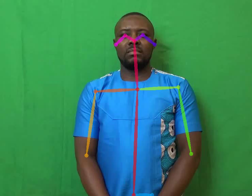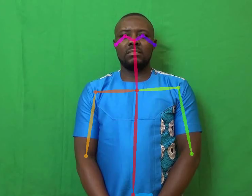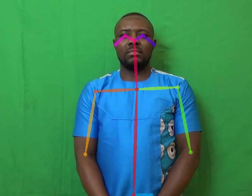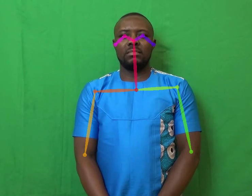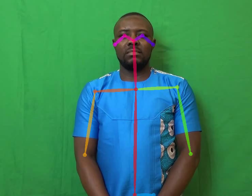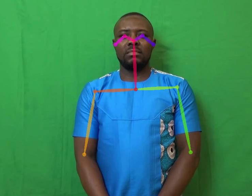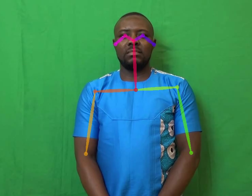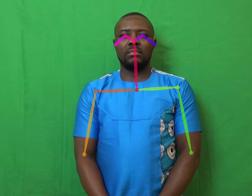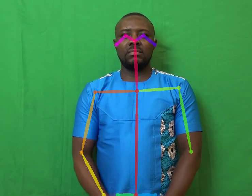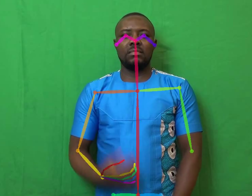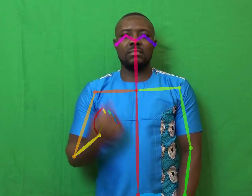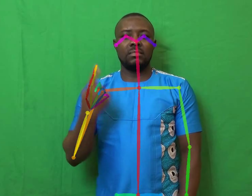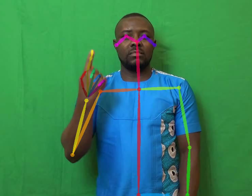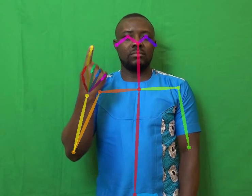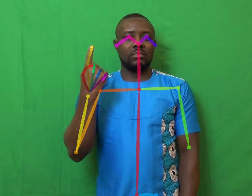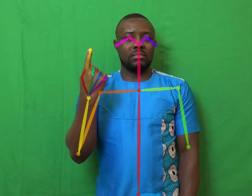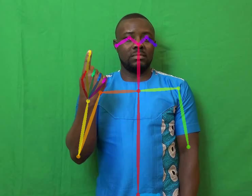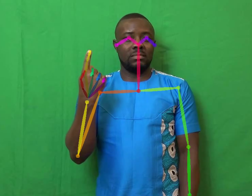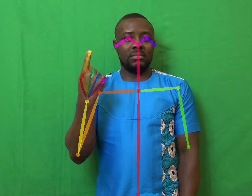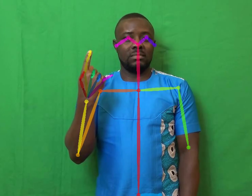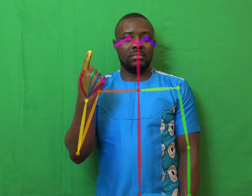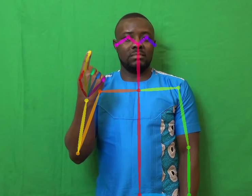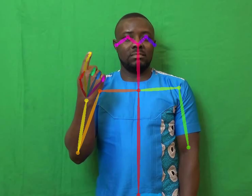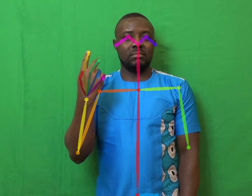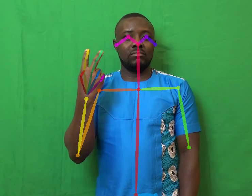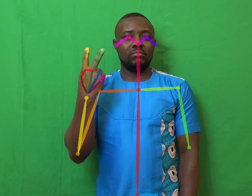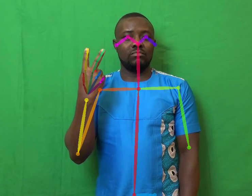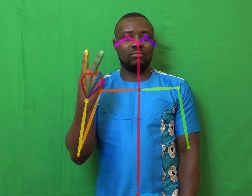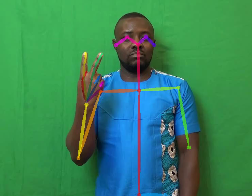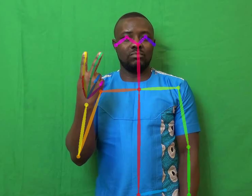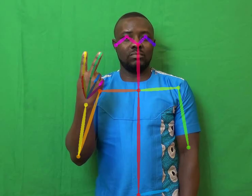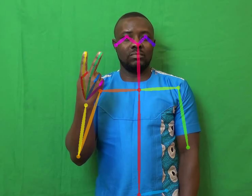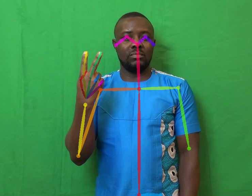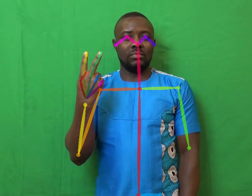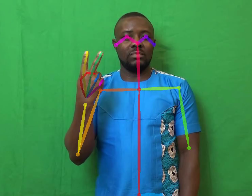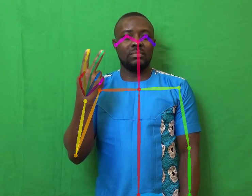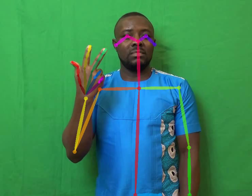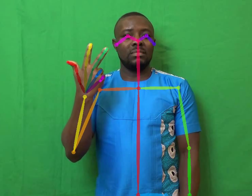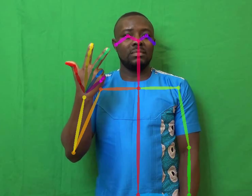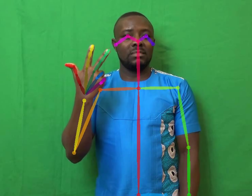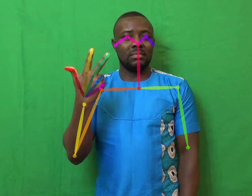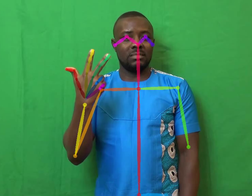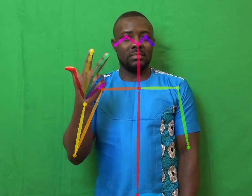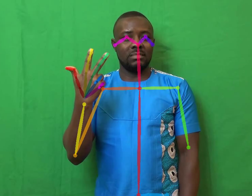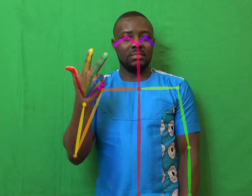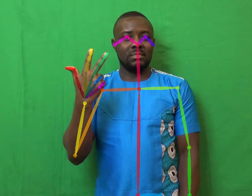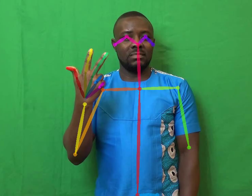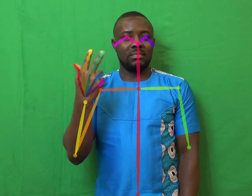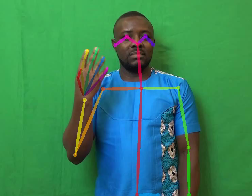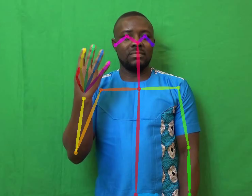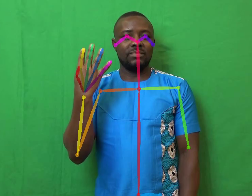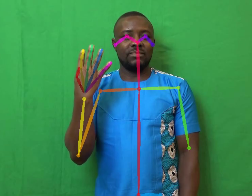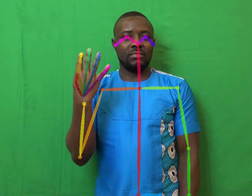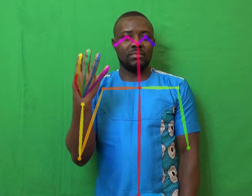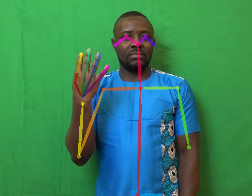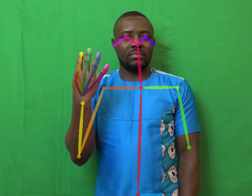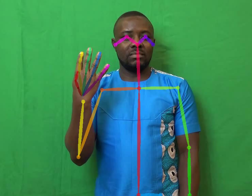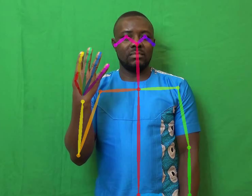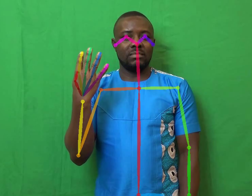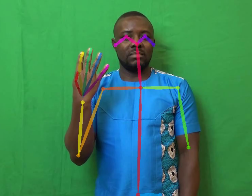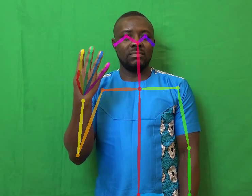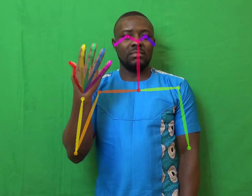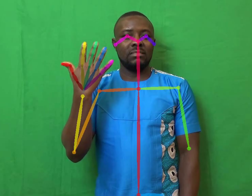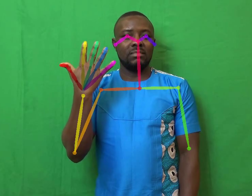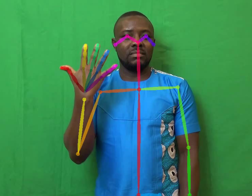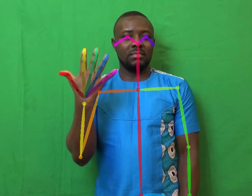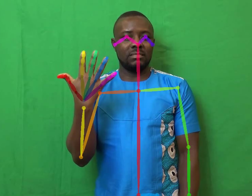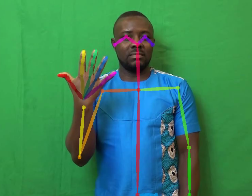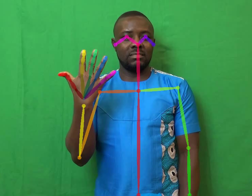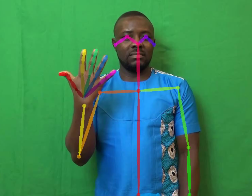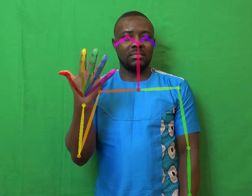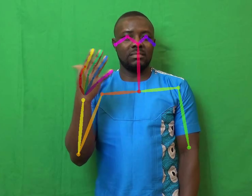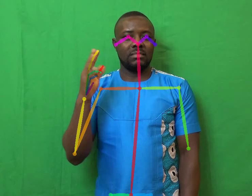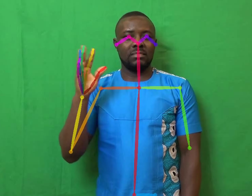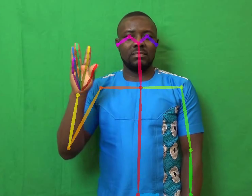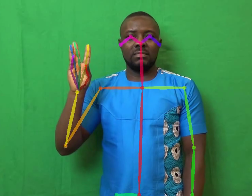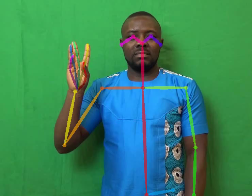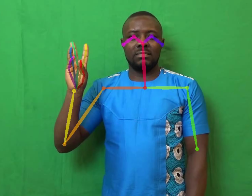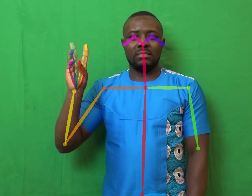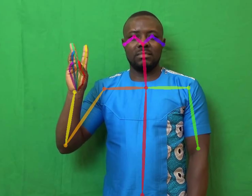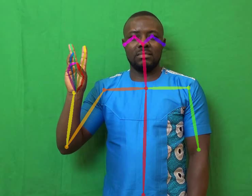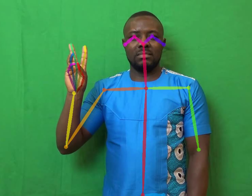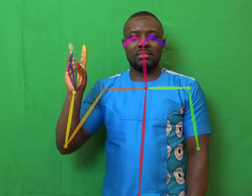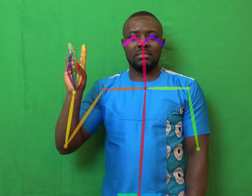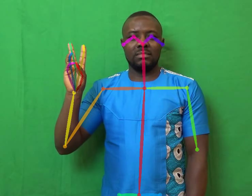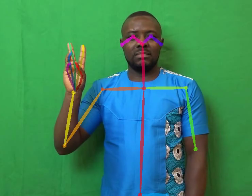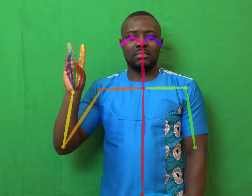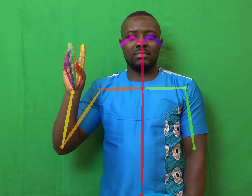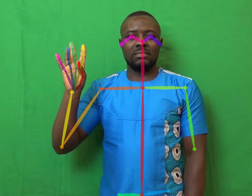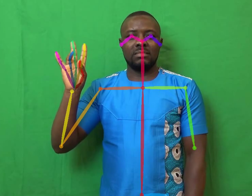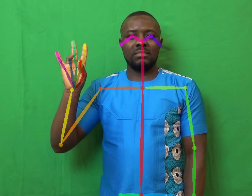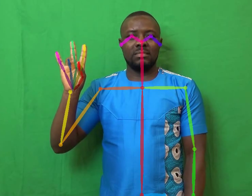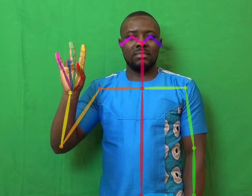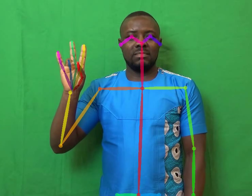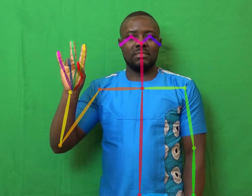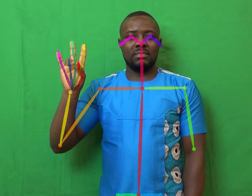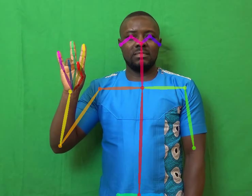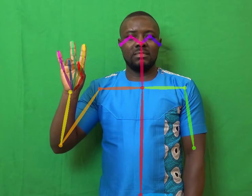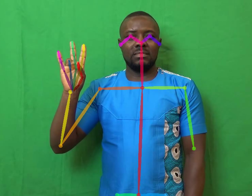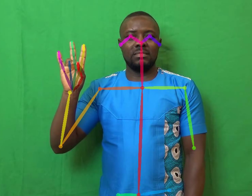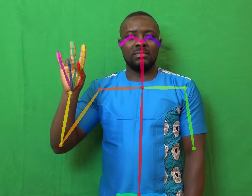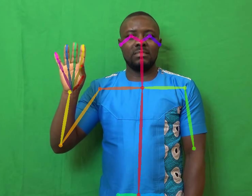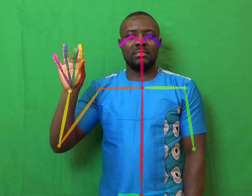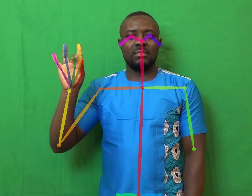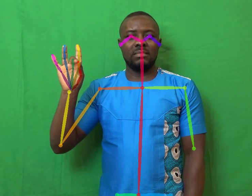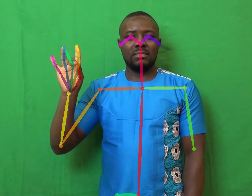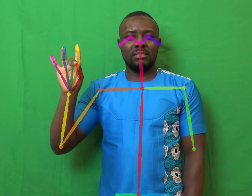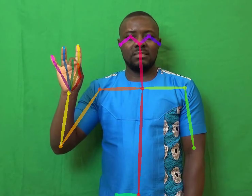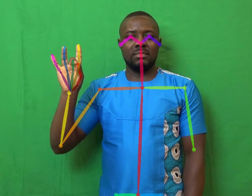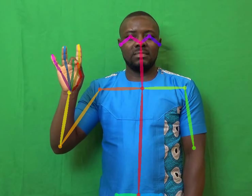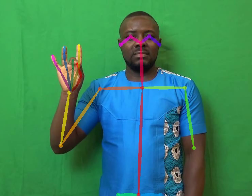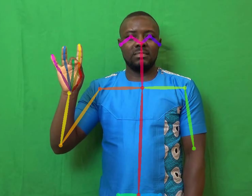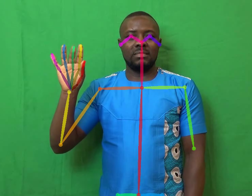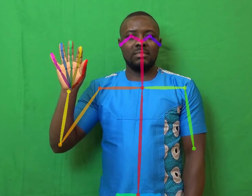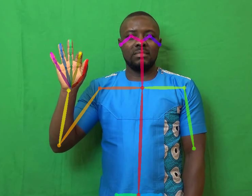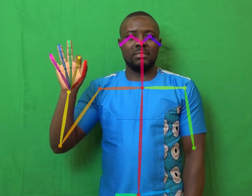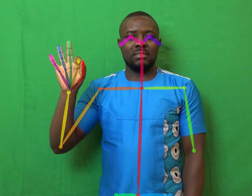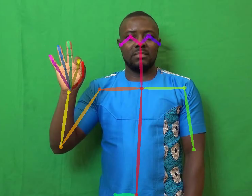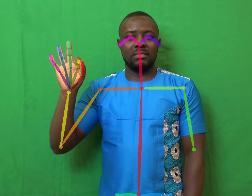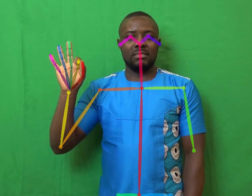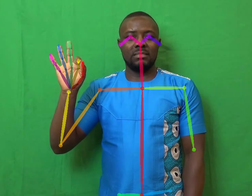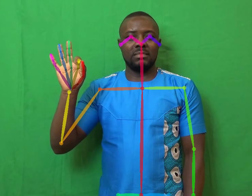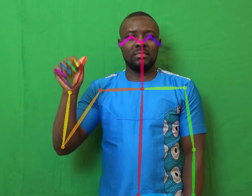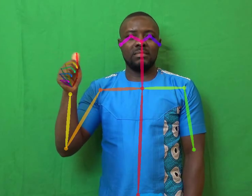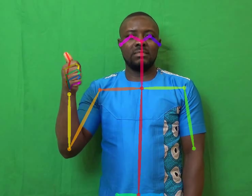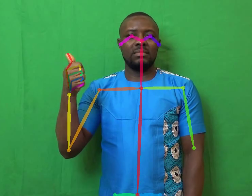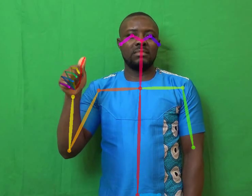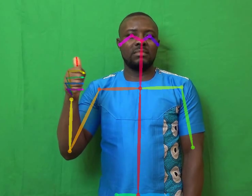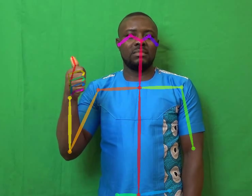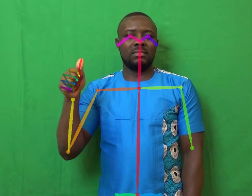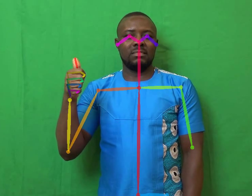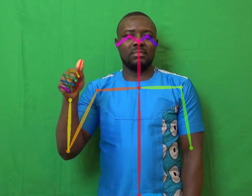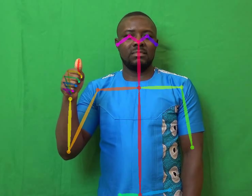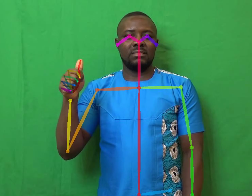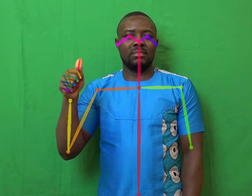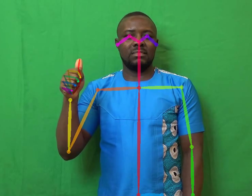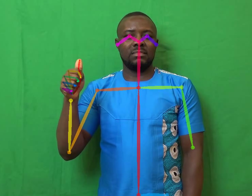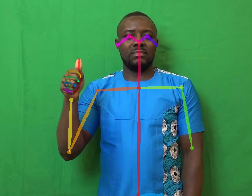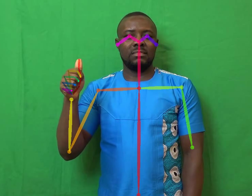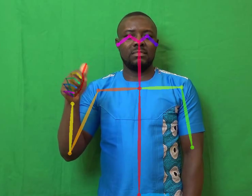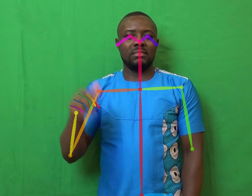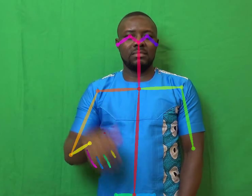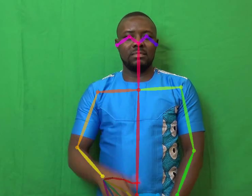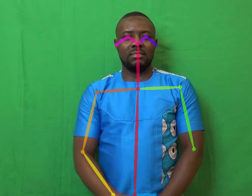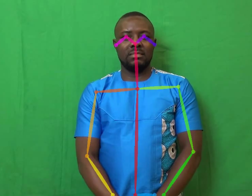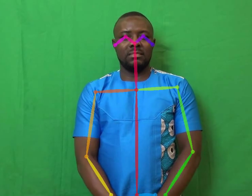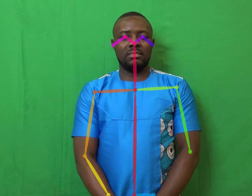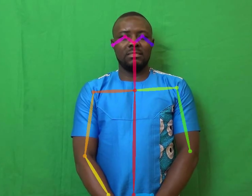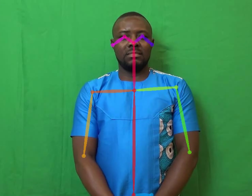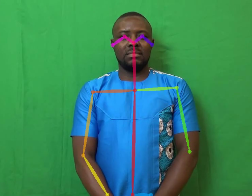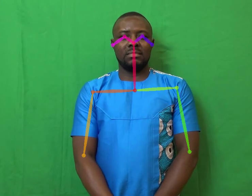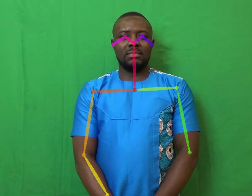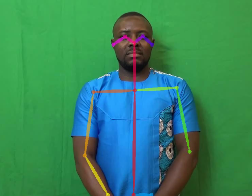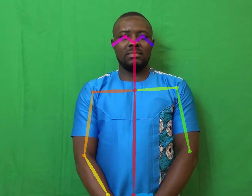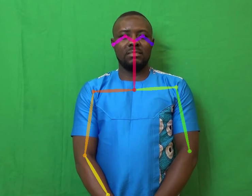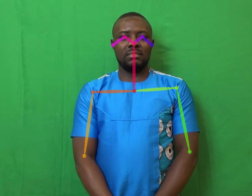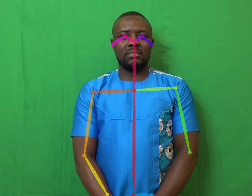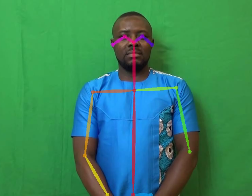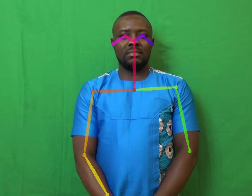1 2 3 4 5 6 7 8 9 10